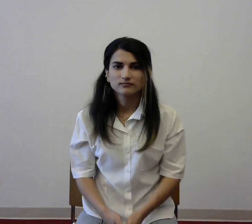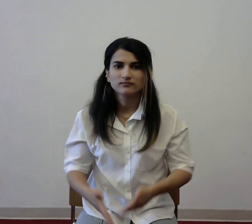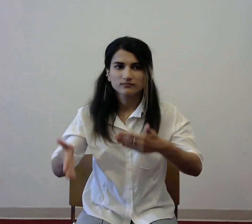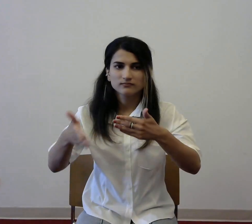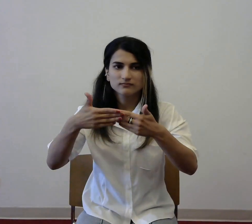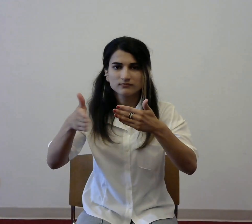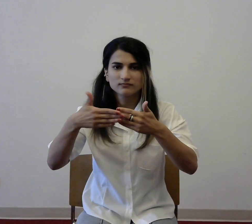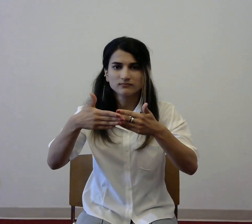qapı